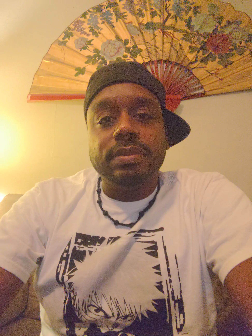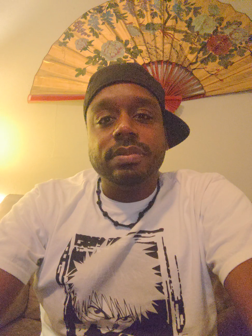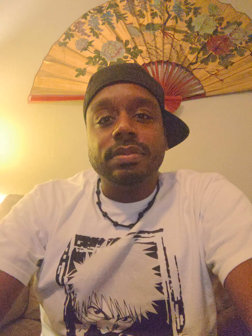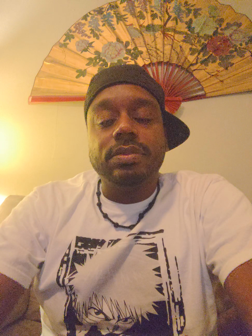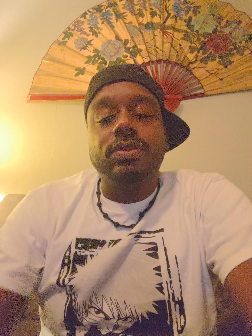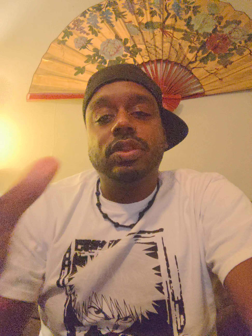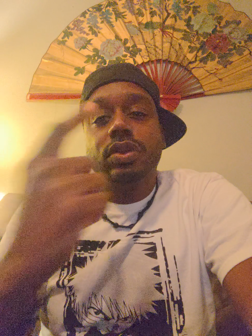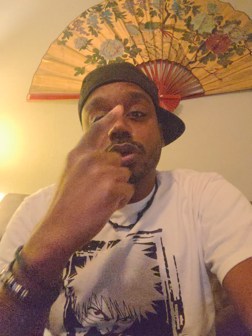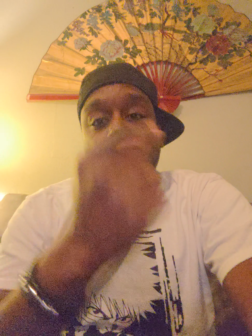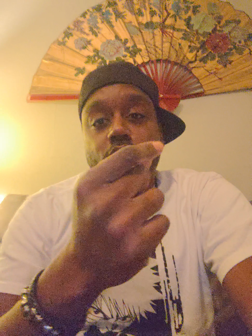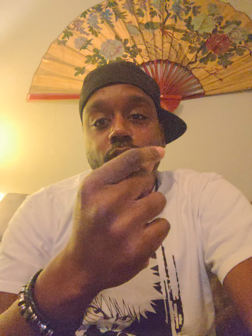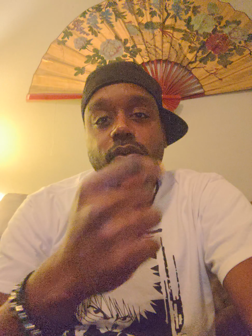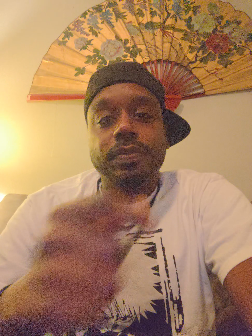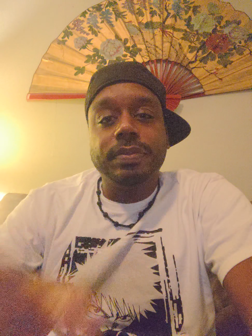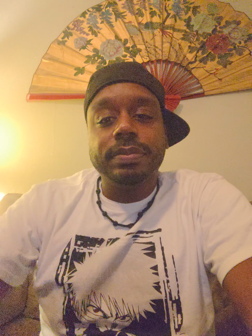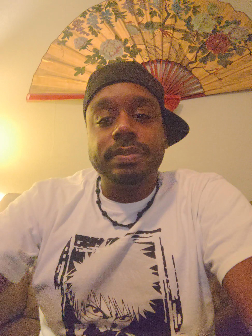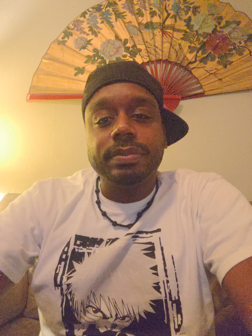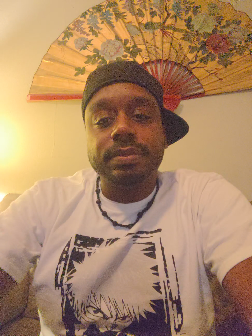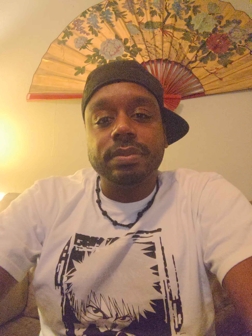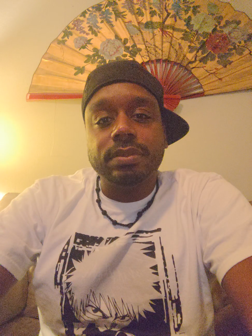go